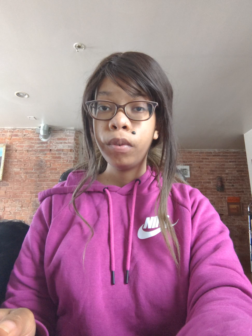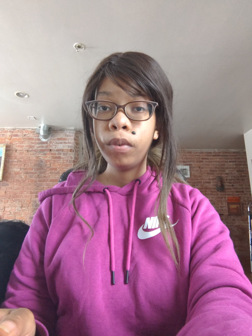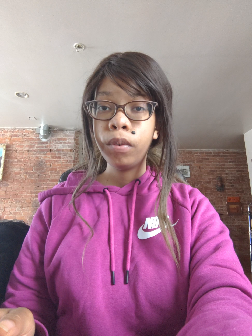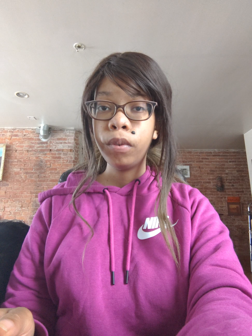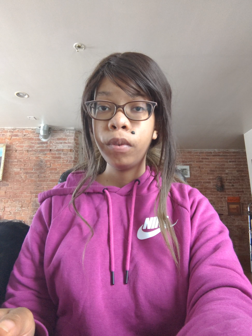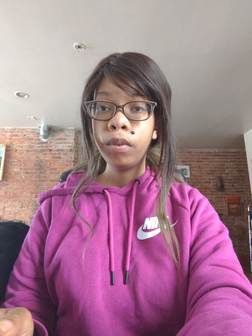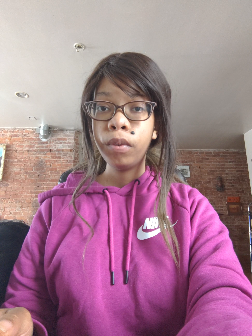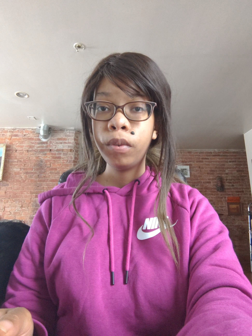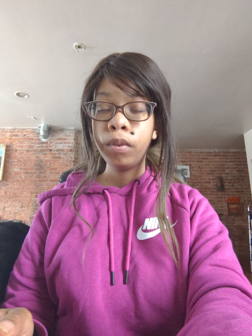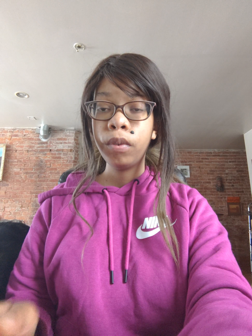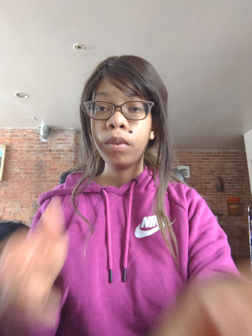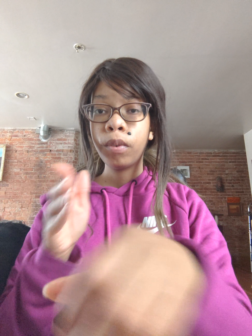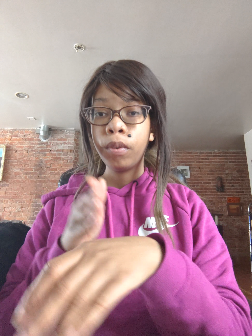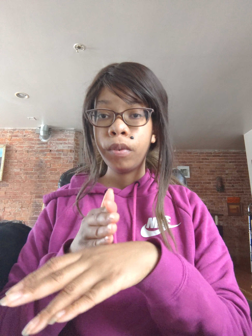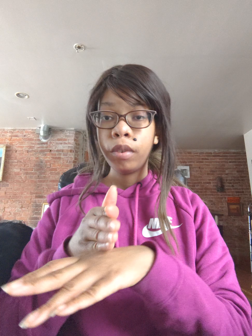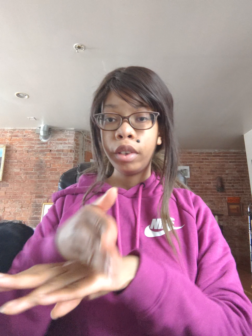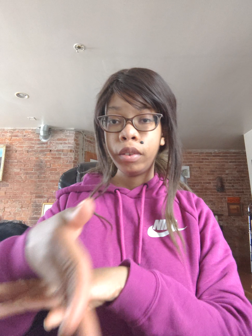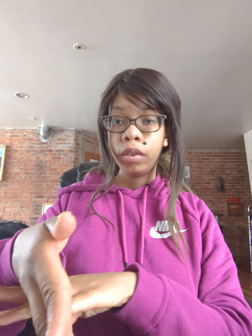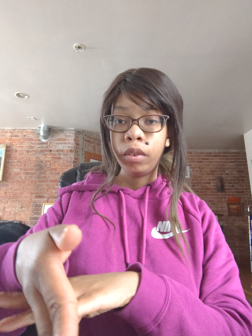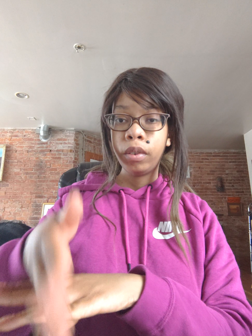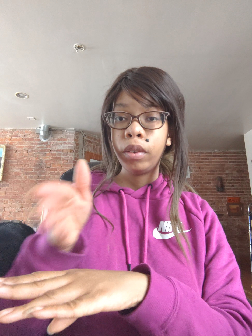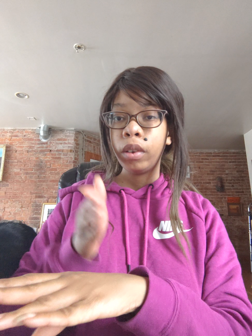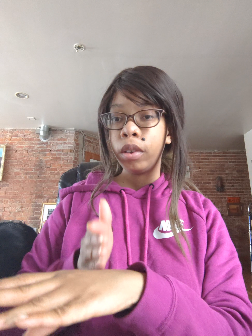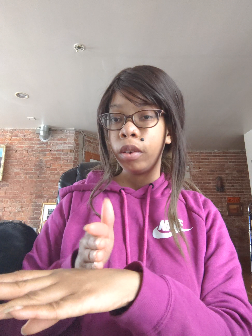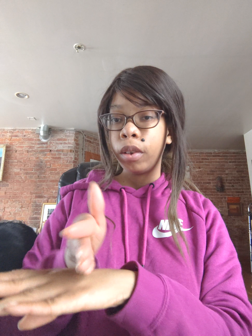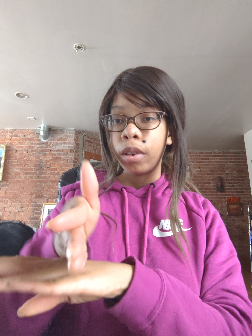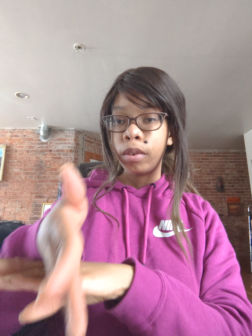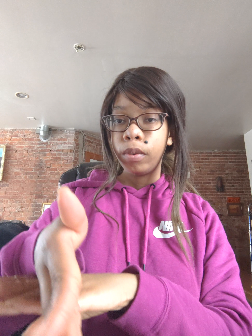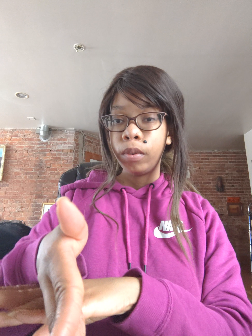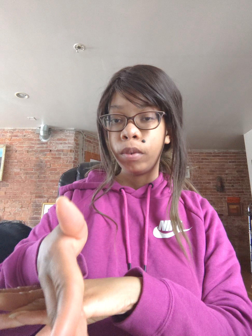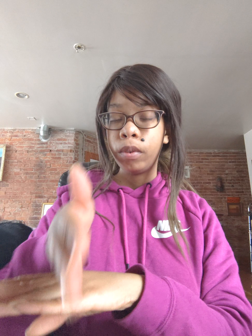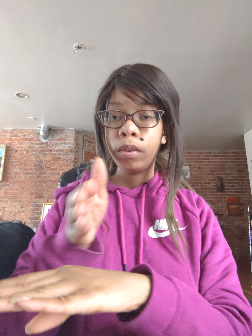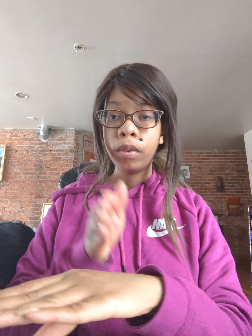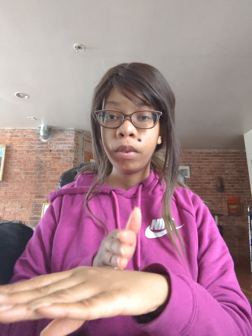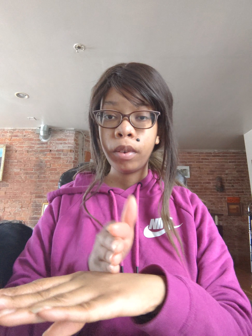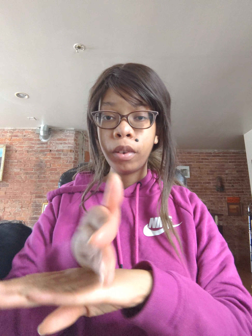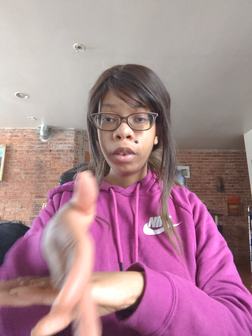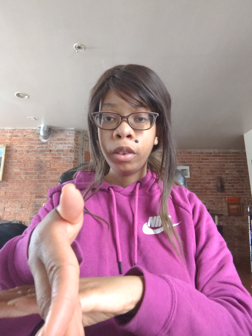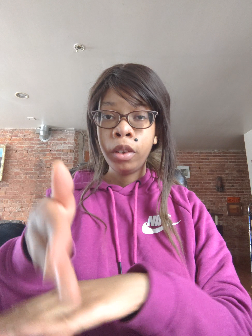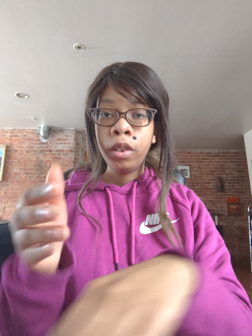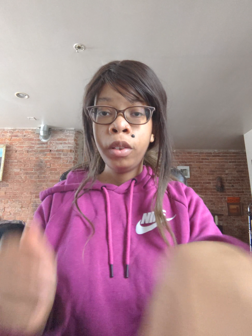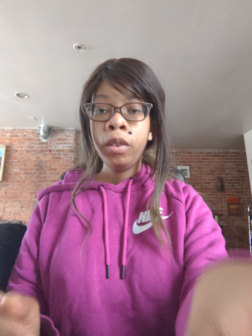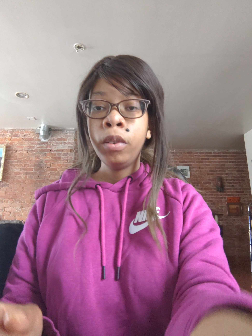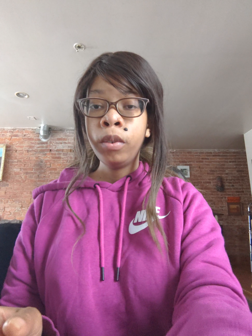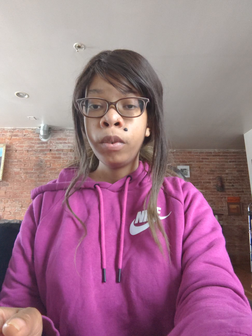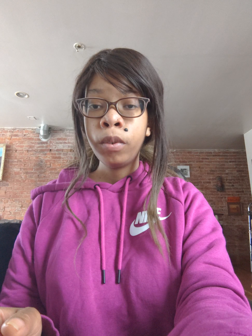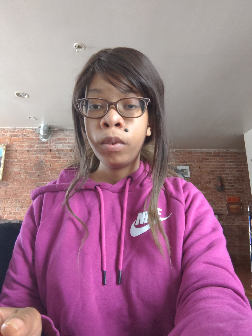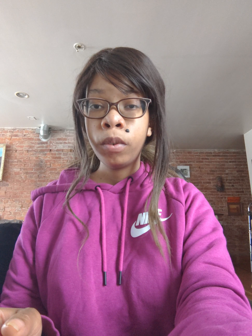after